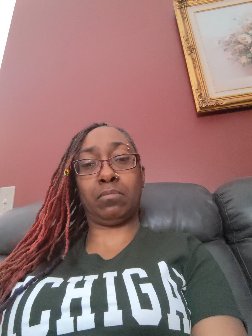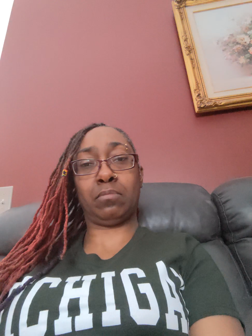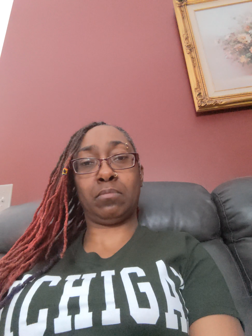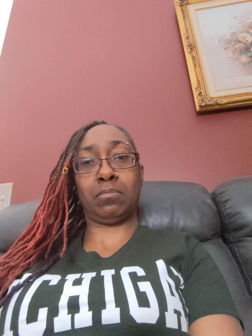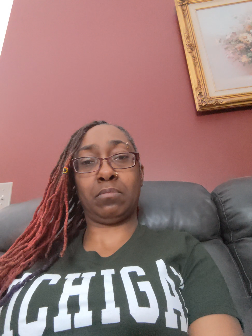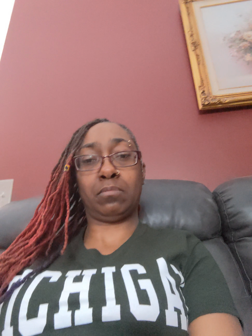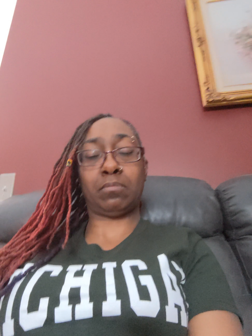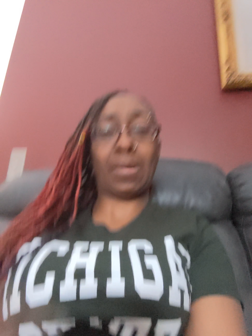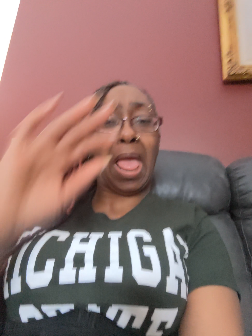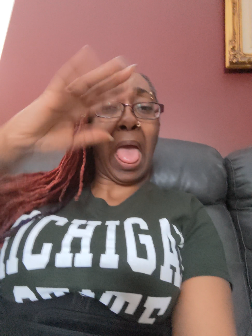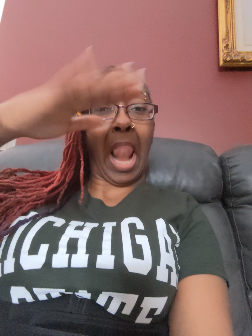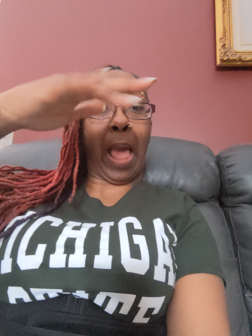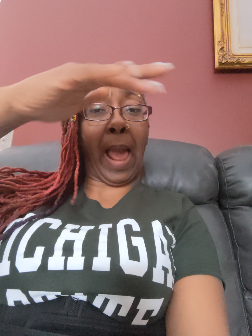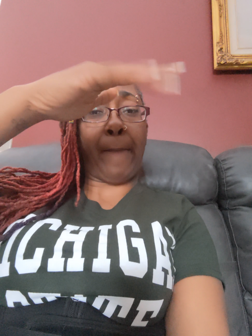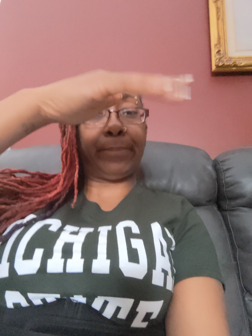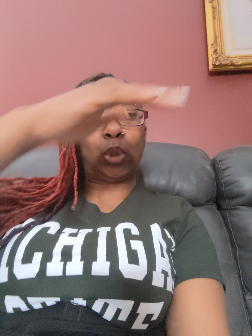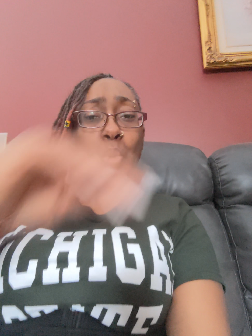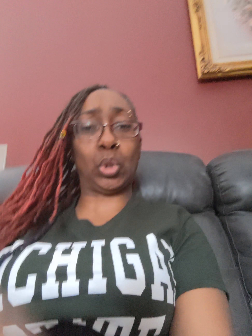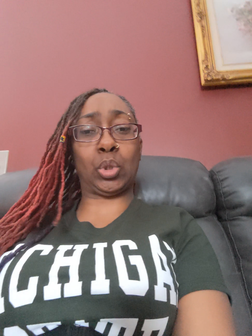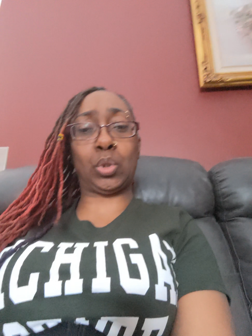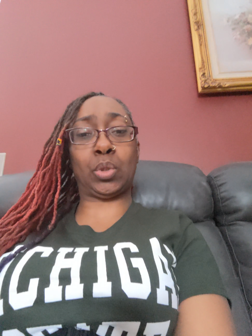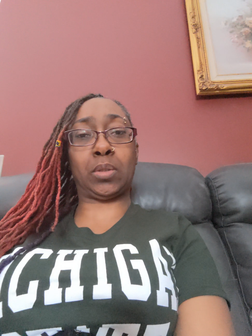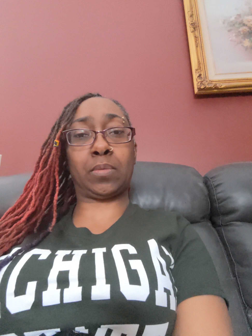helicopter